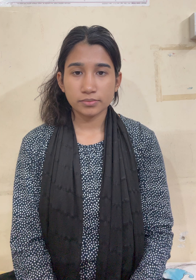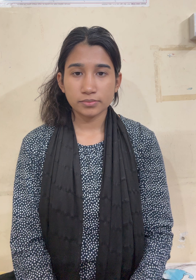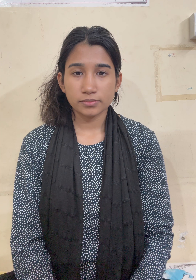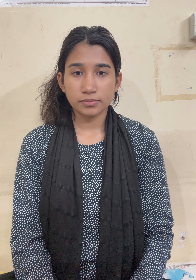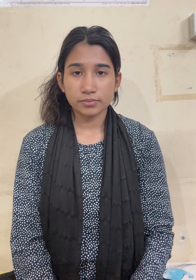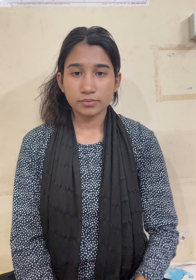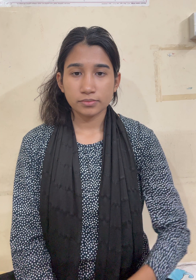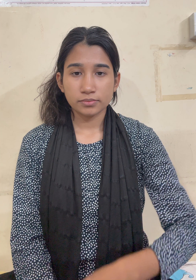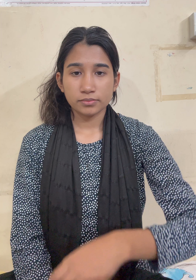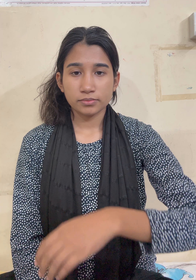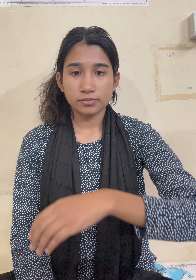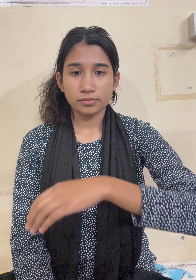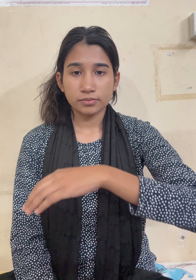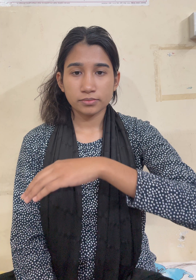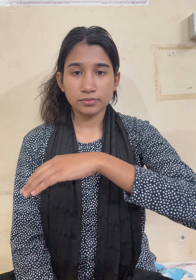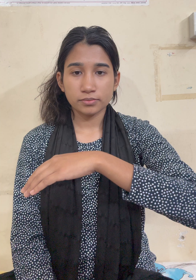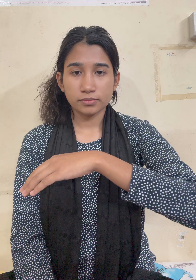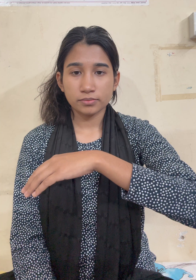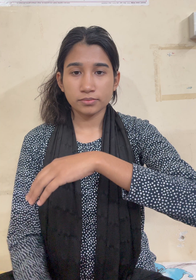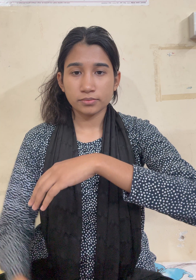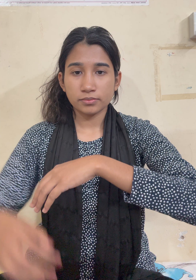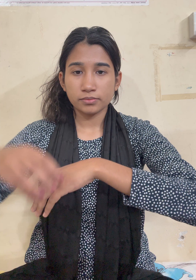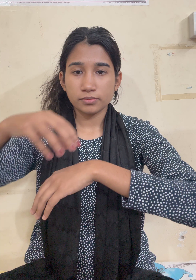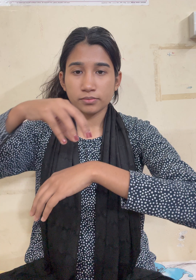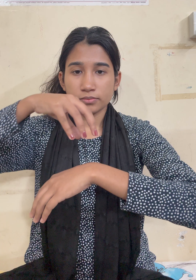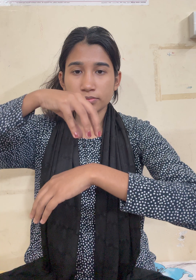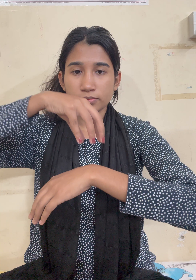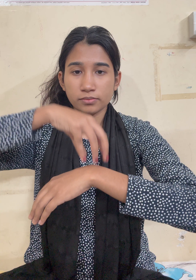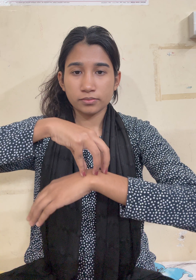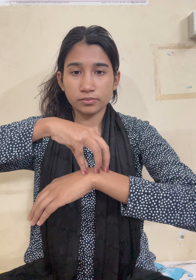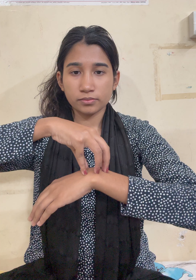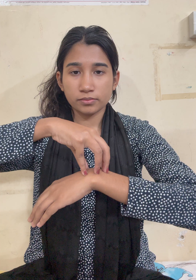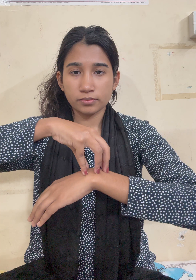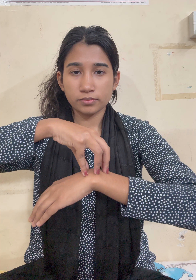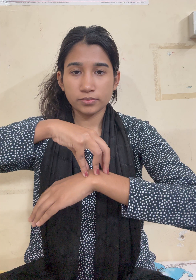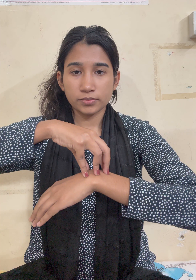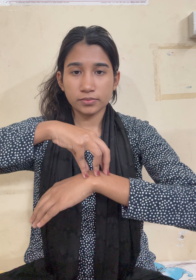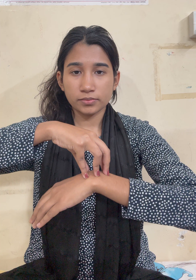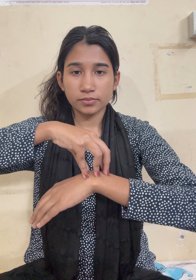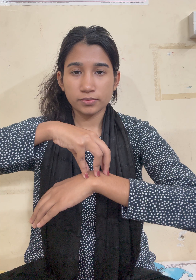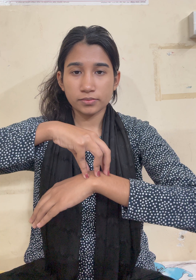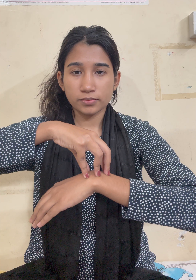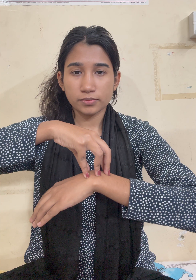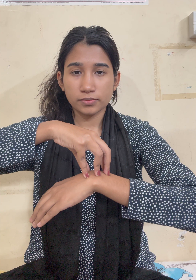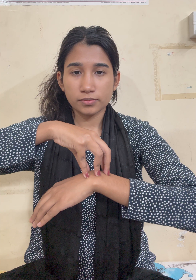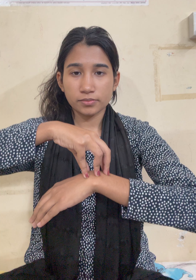ঘড়ি